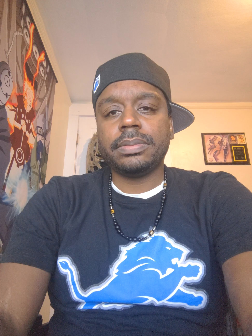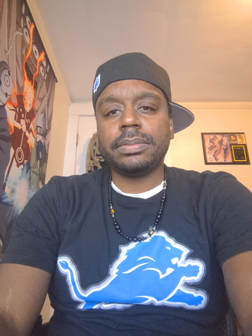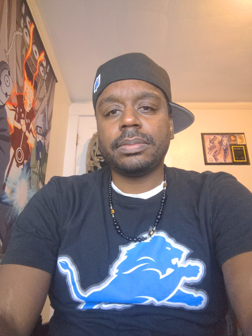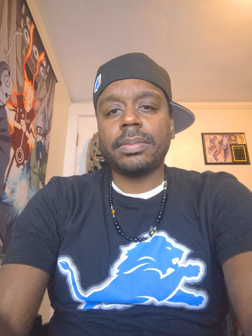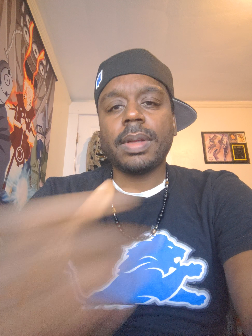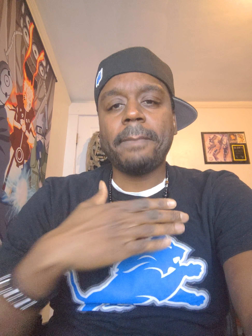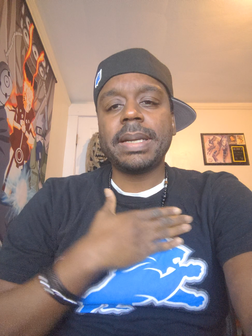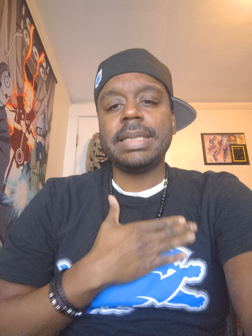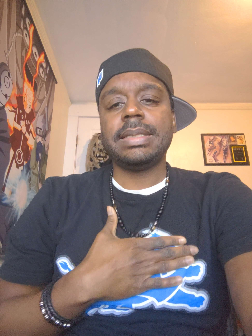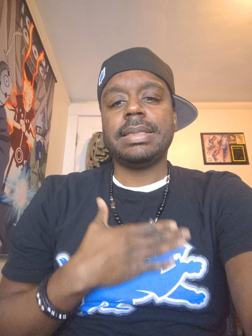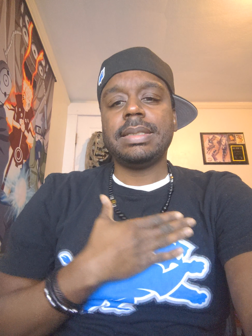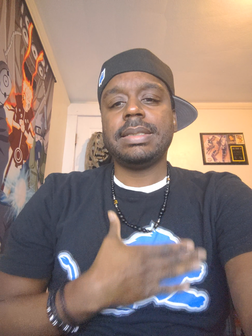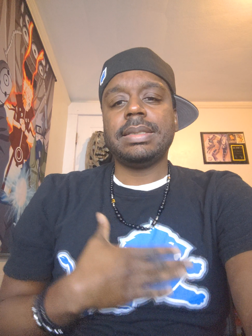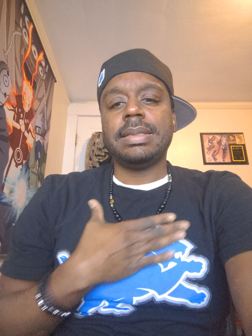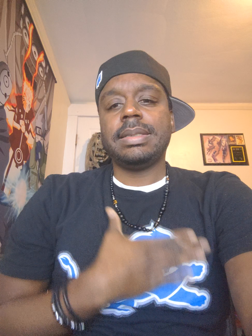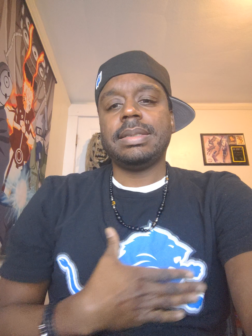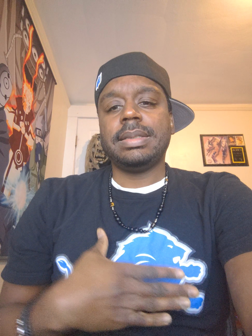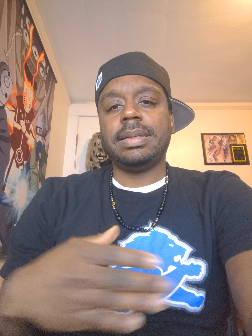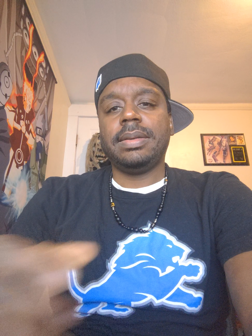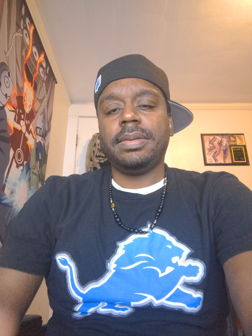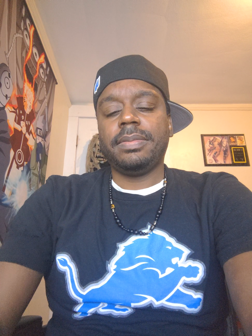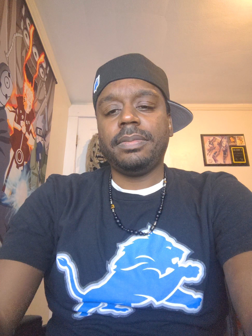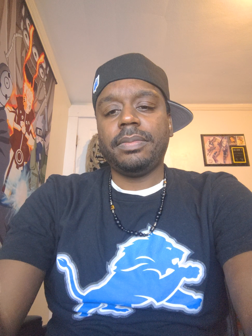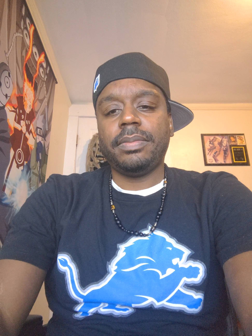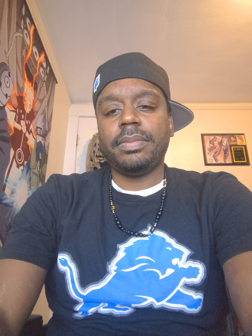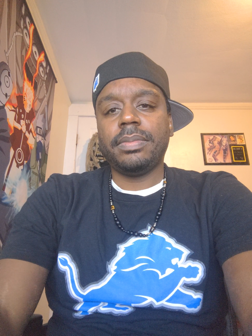please